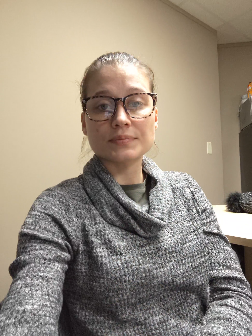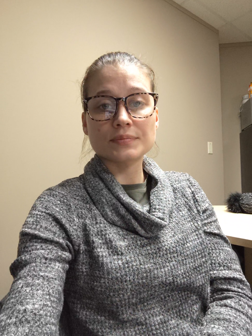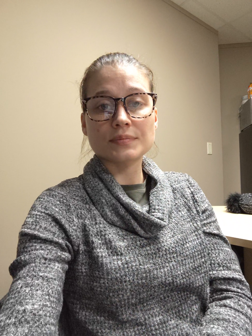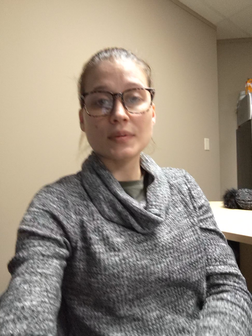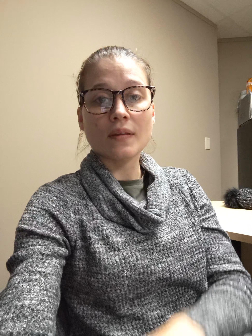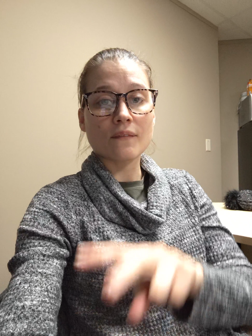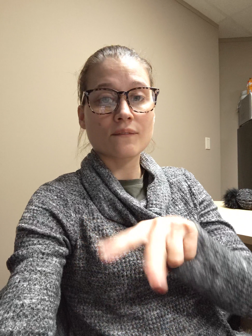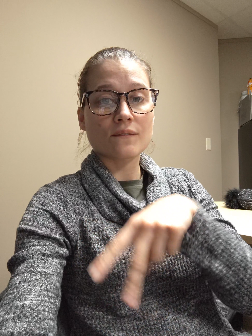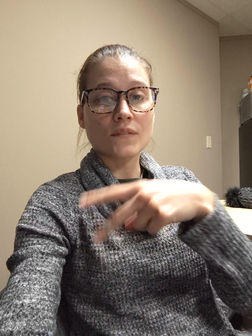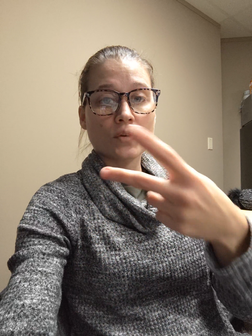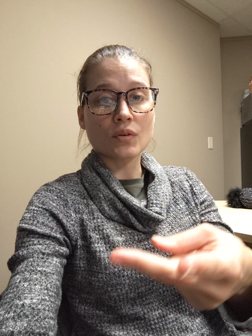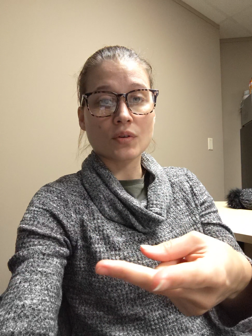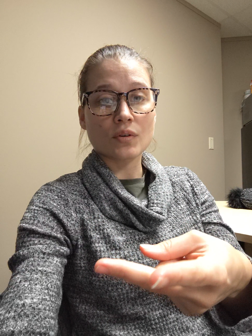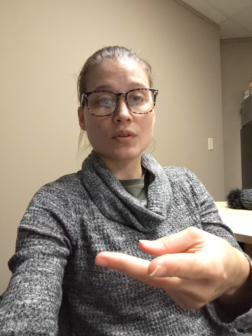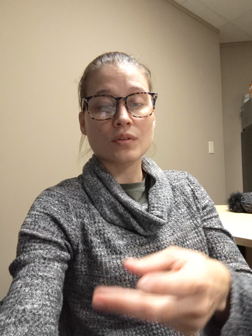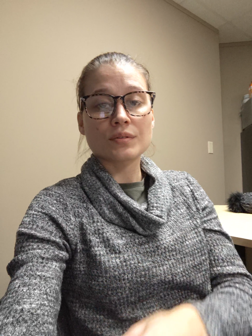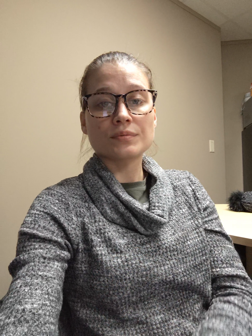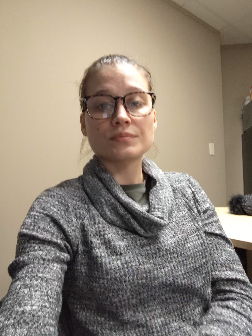fall